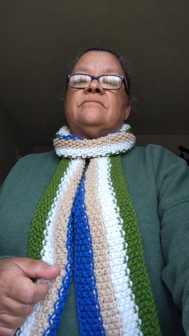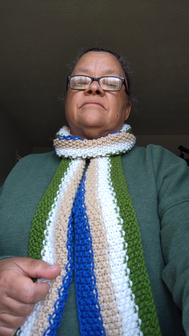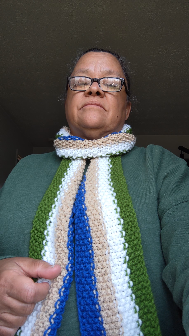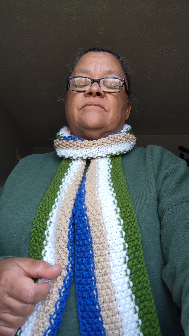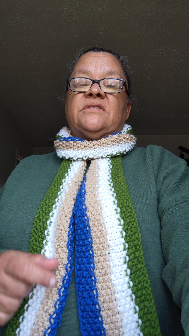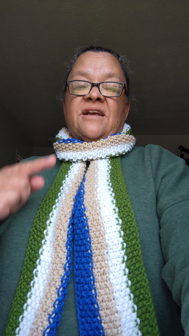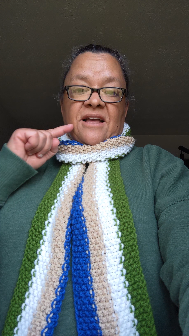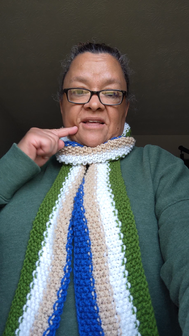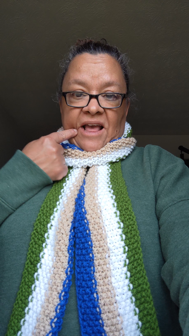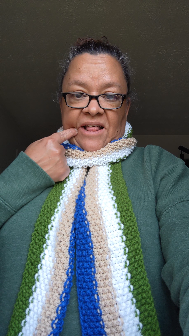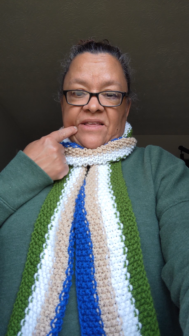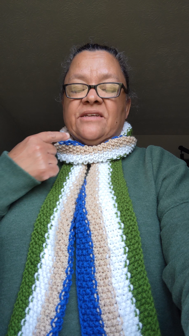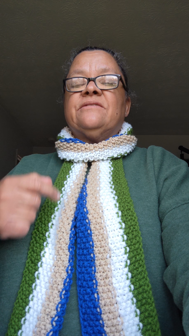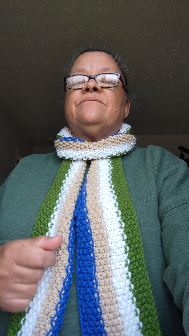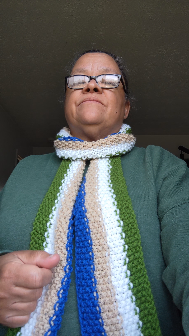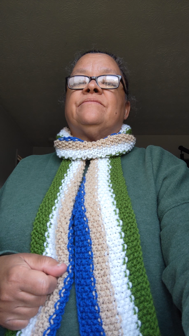candy